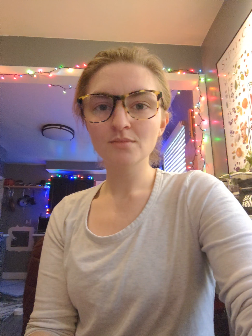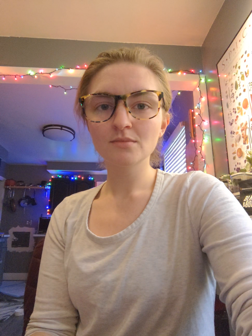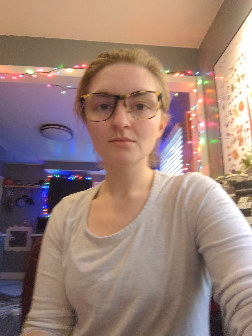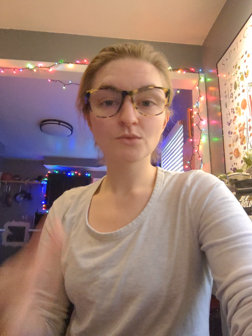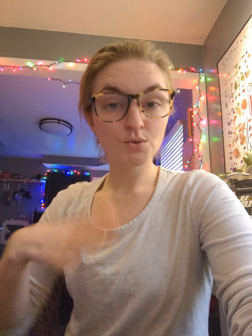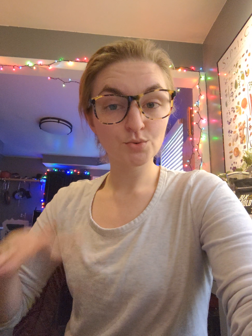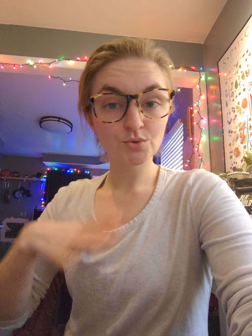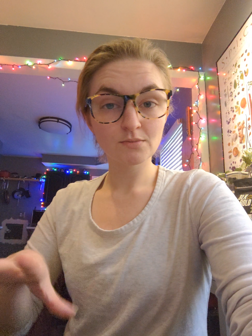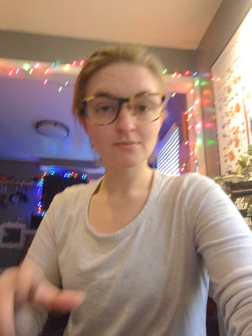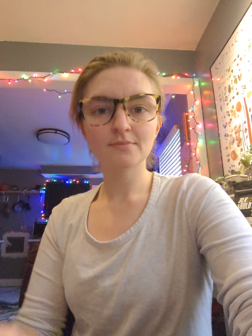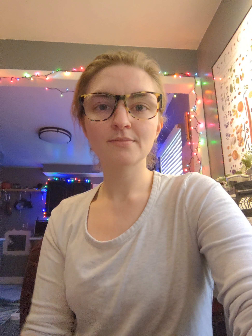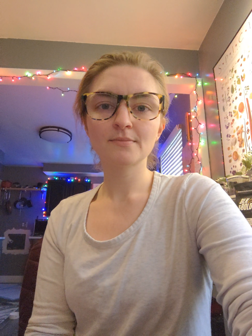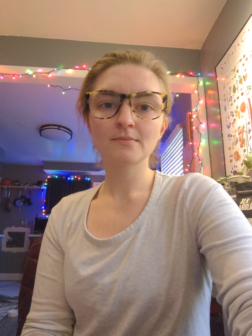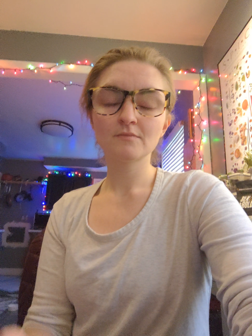shirt